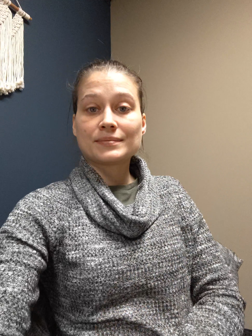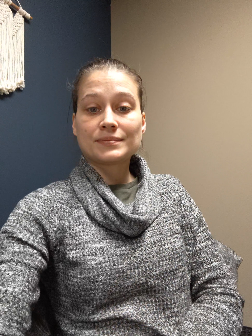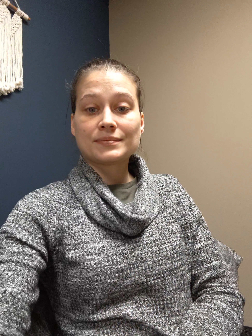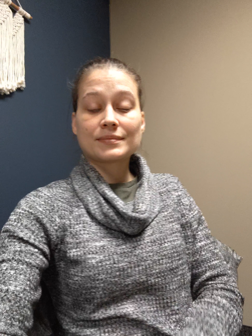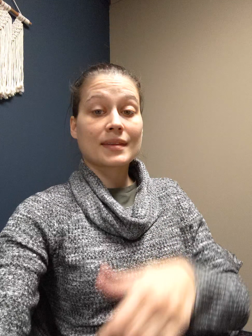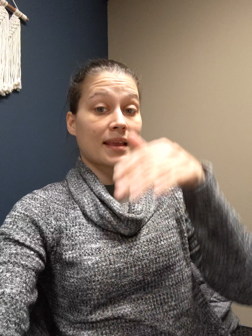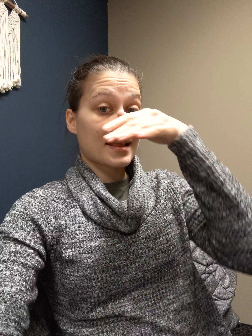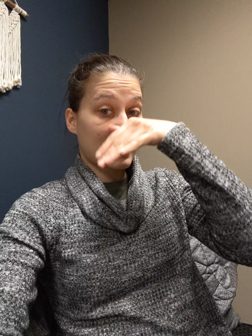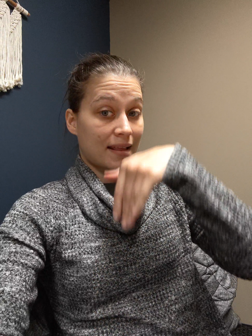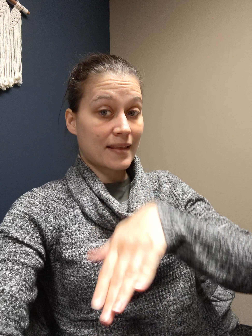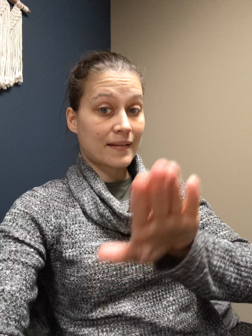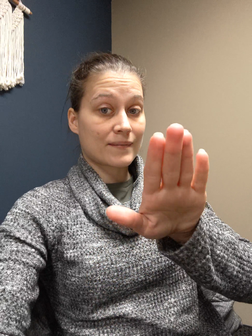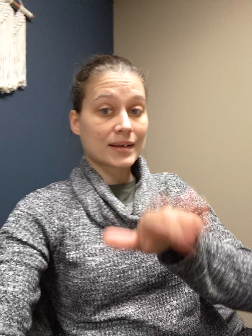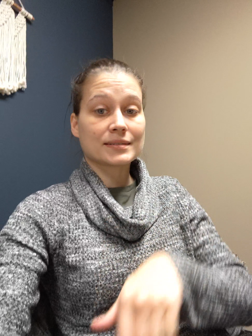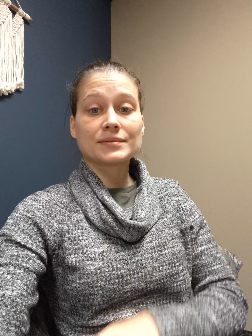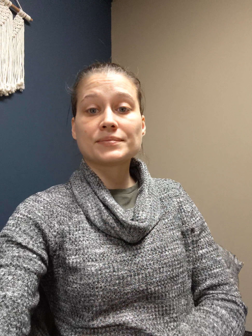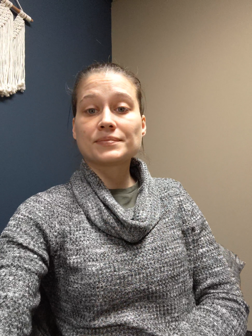elephant